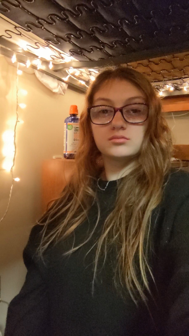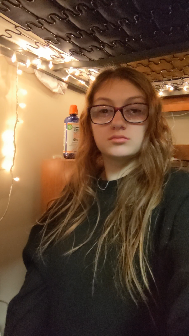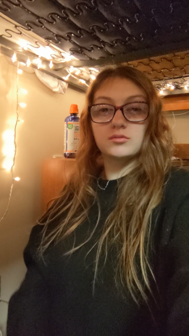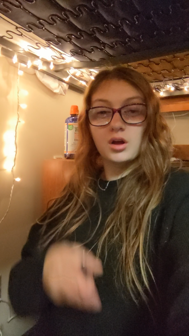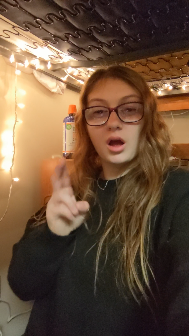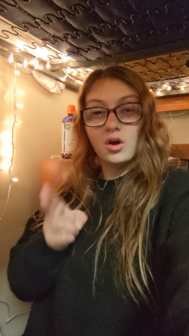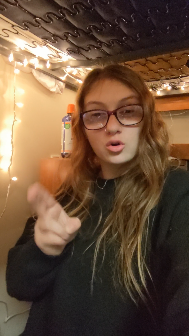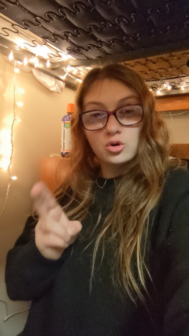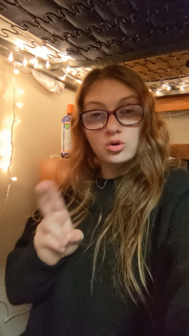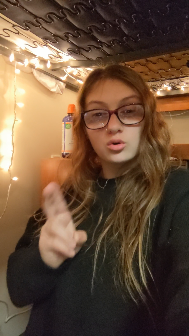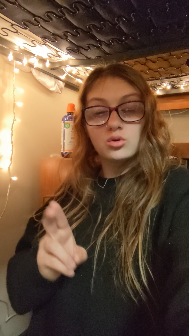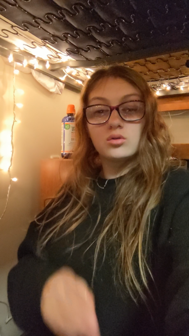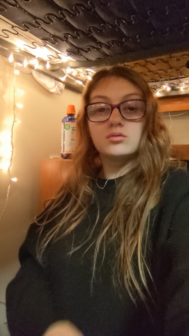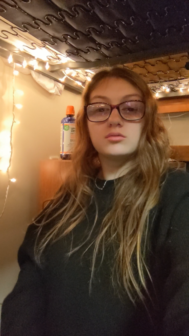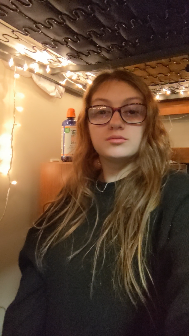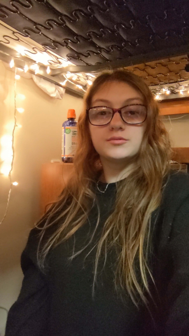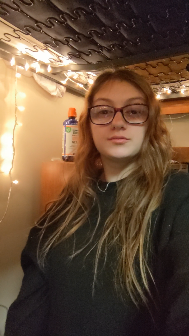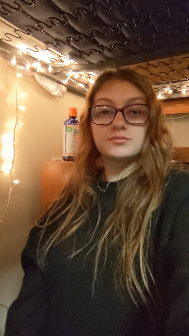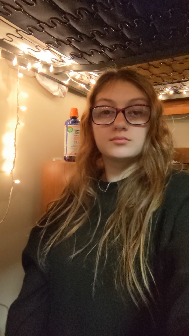hurry